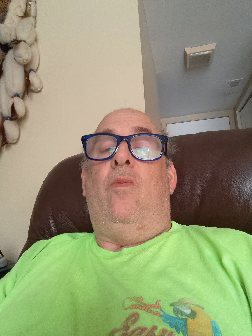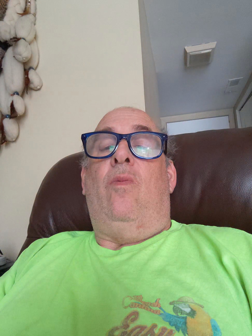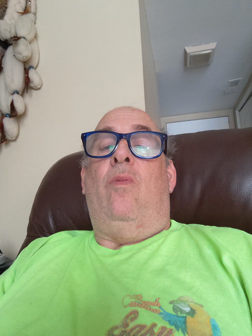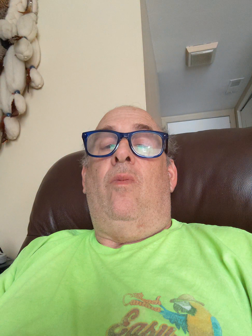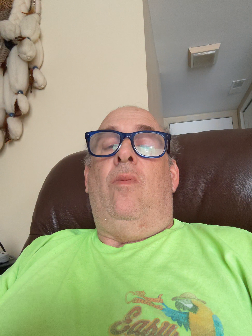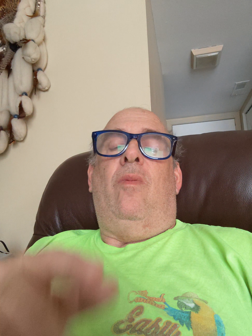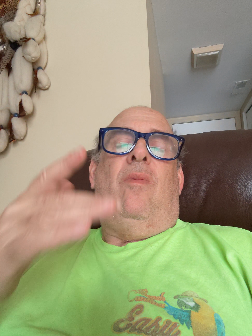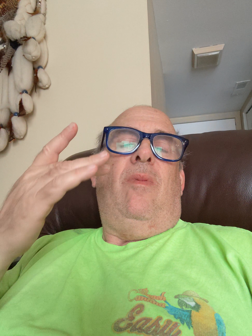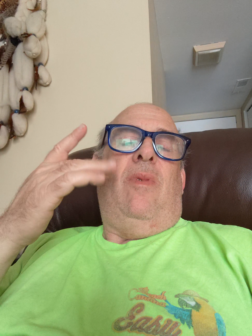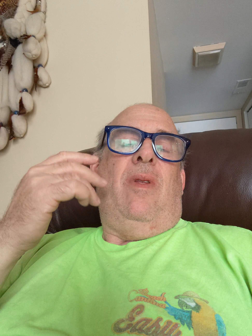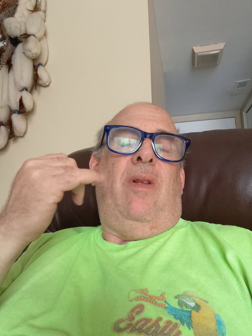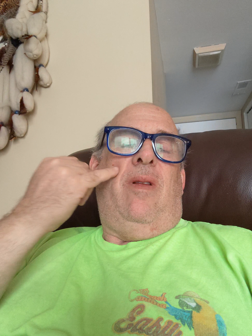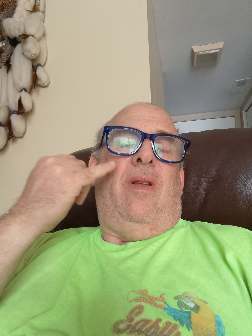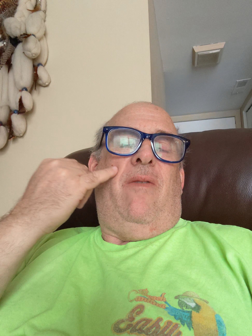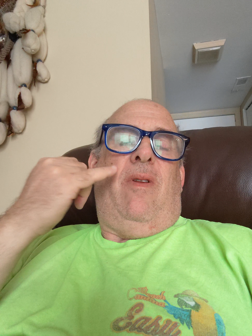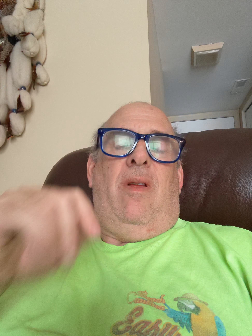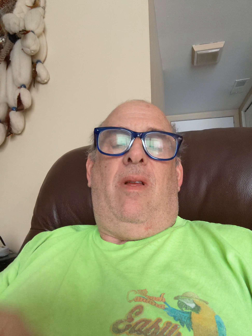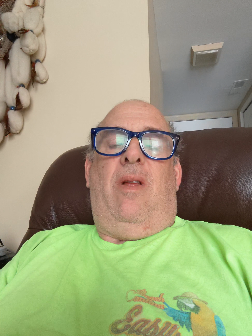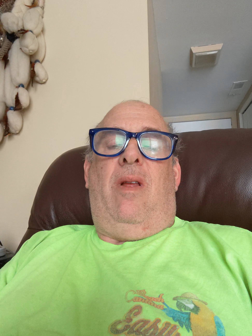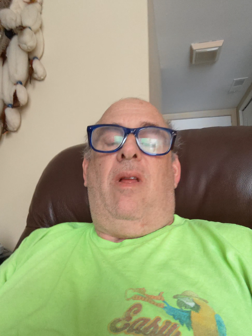if